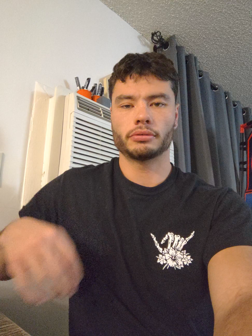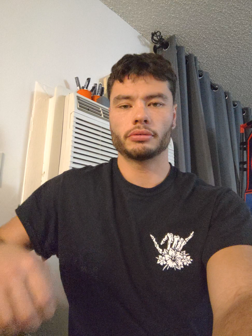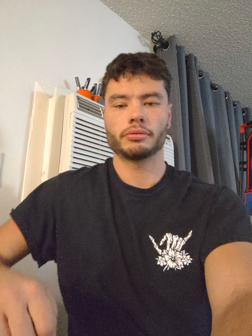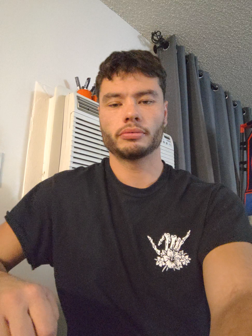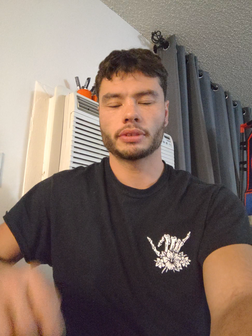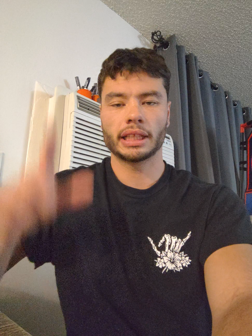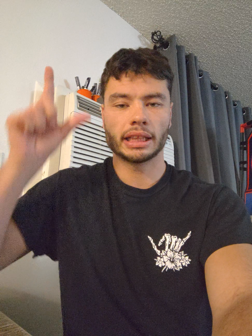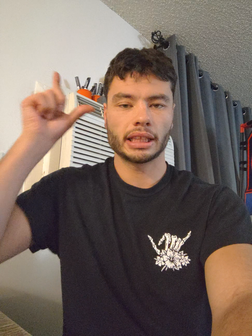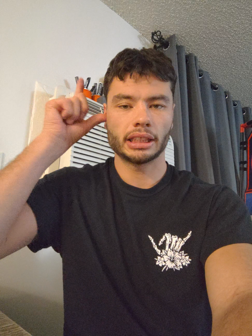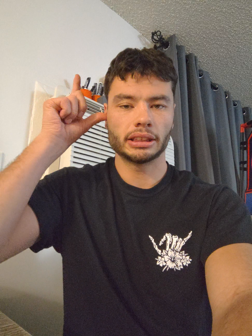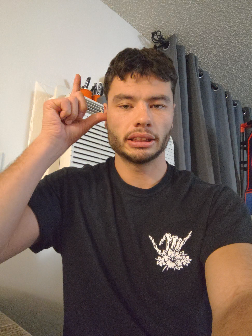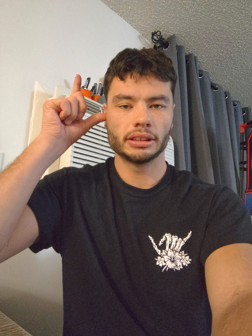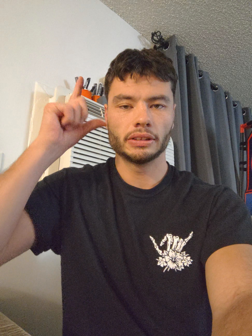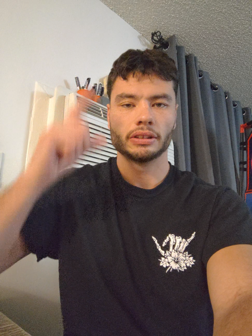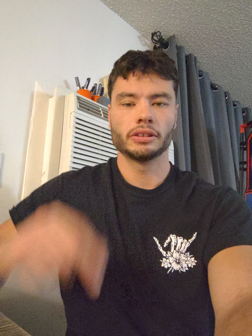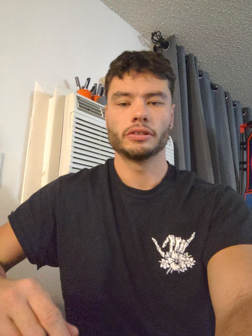listen